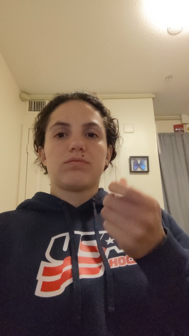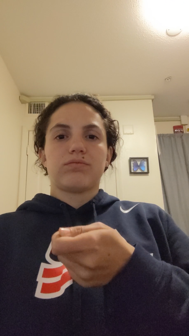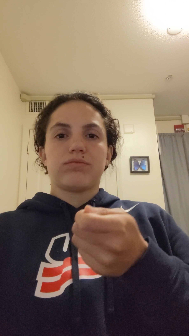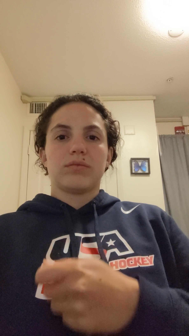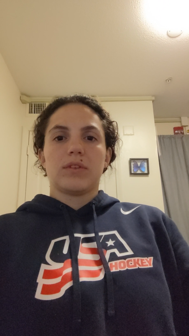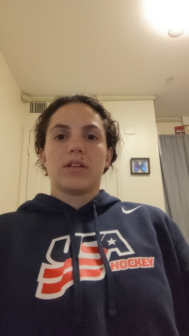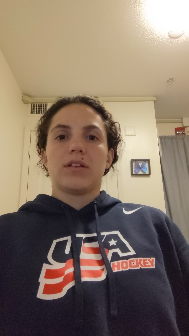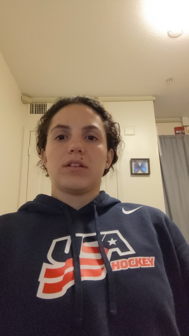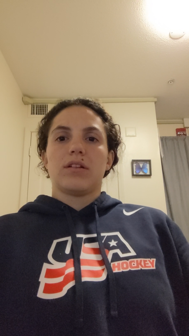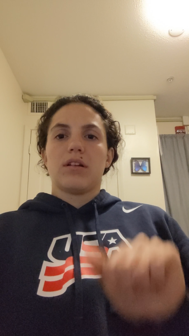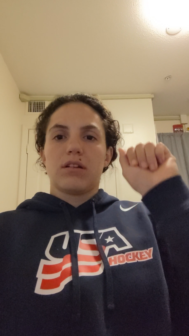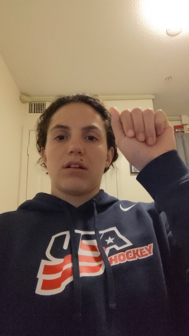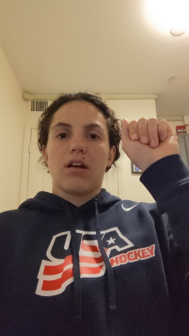knock